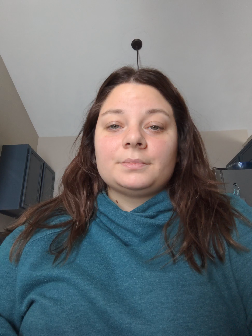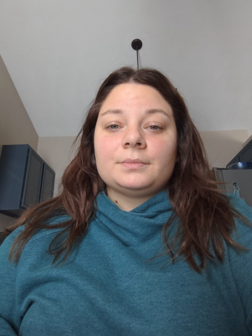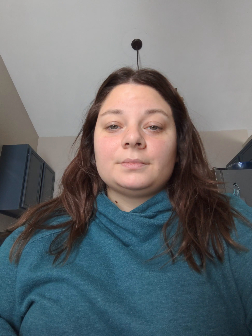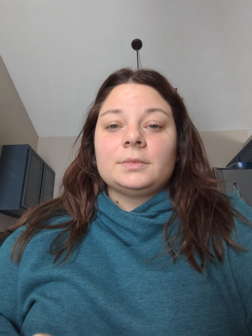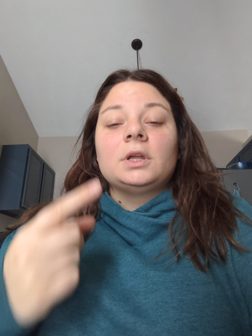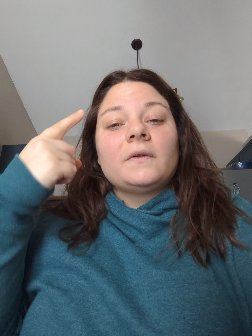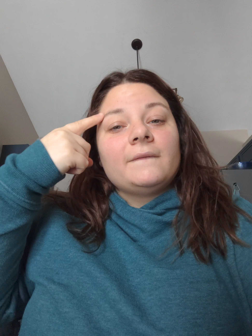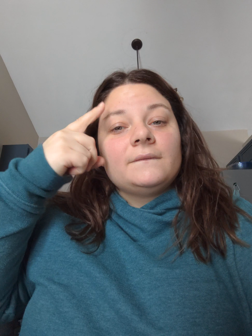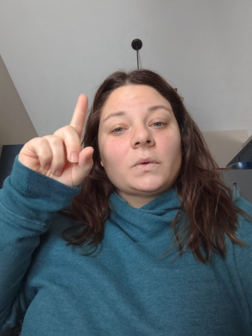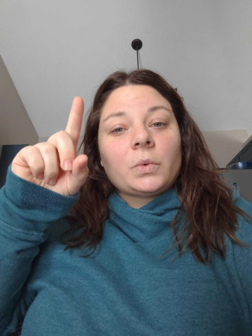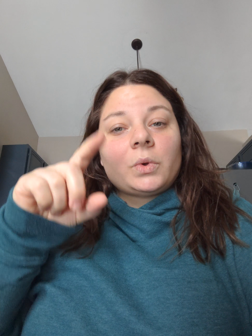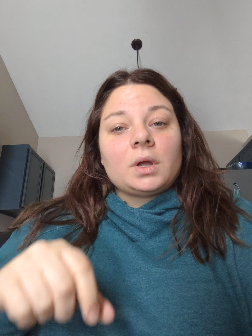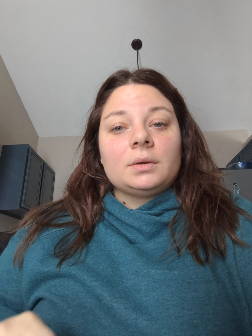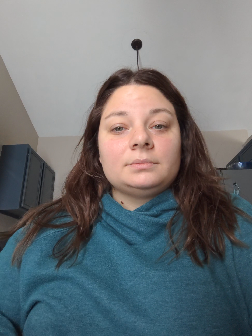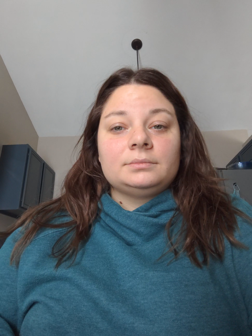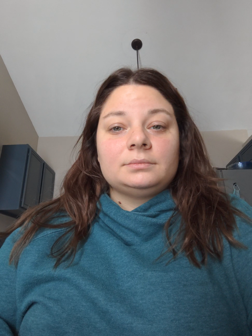for